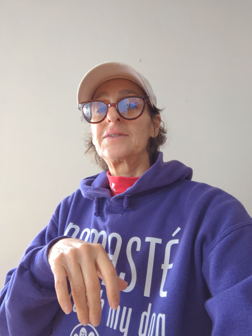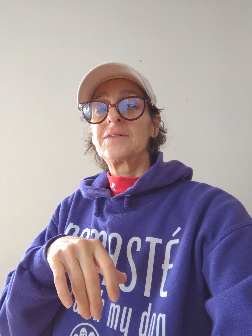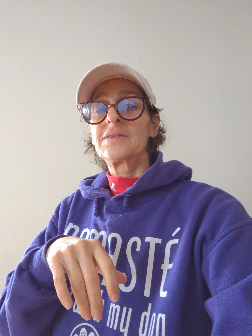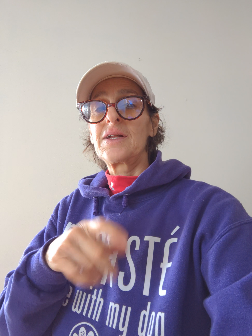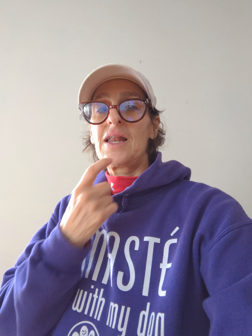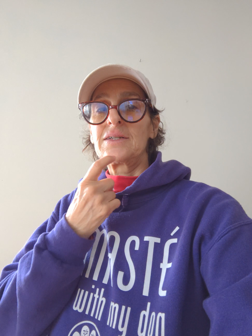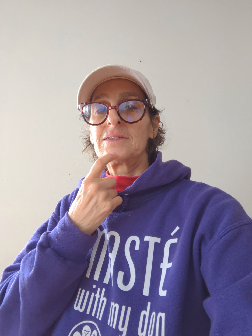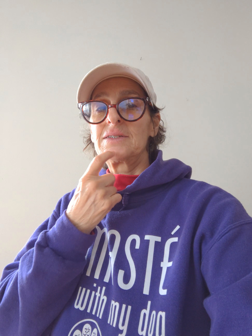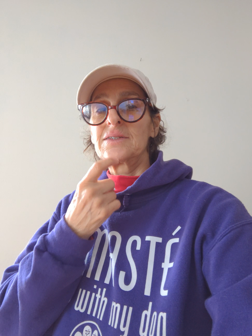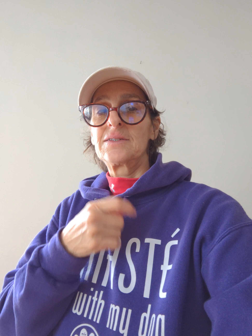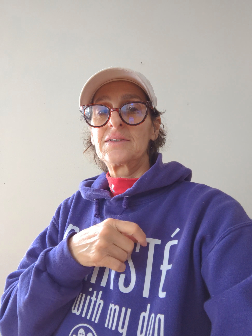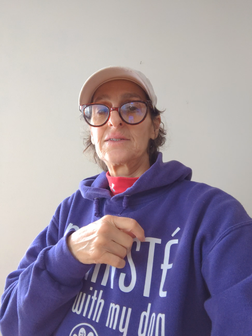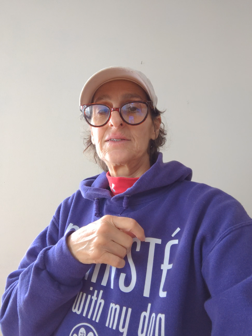window